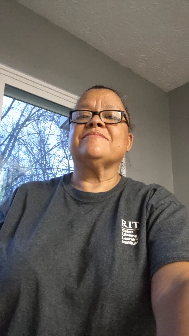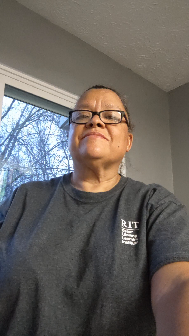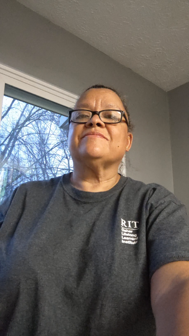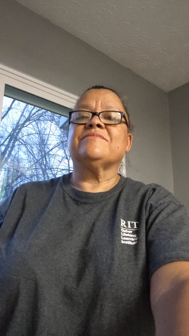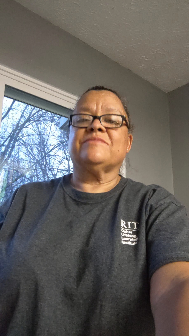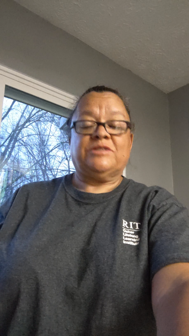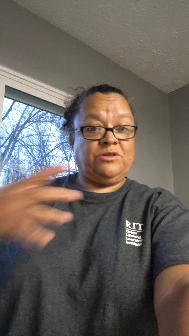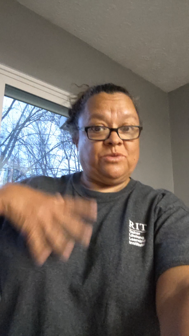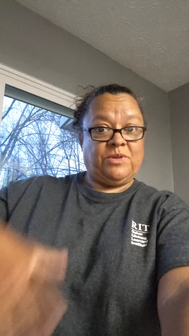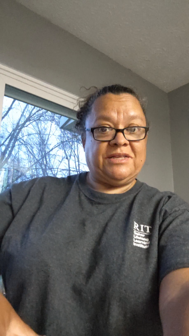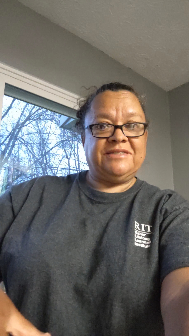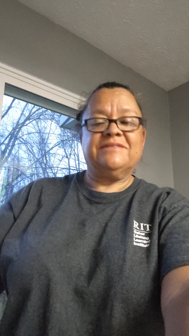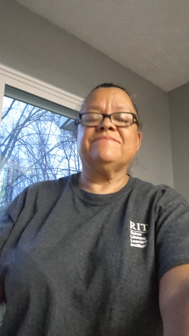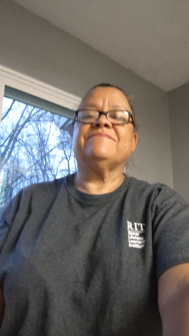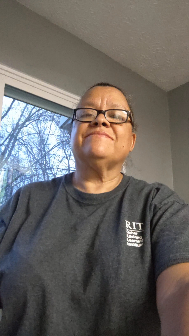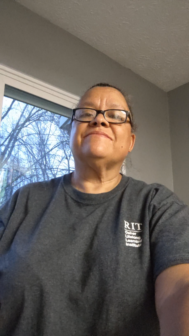dress